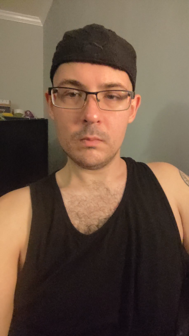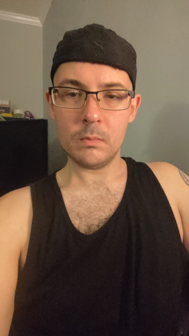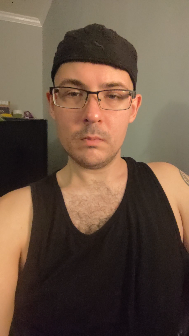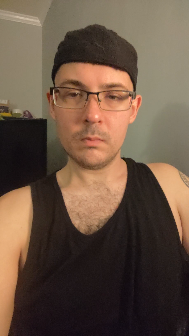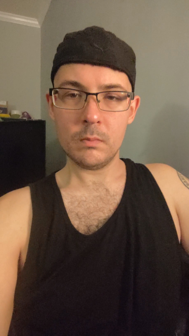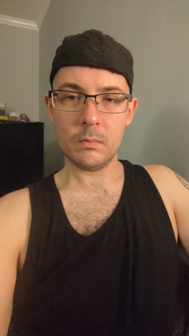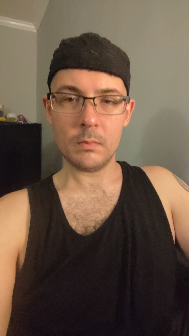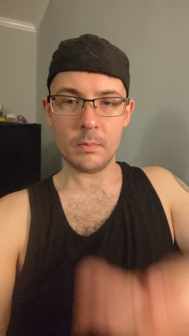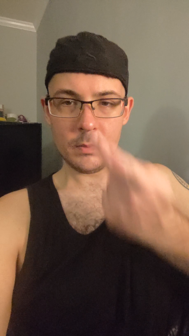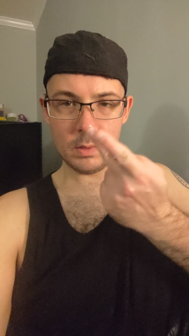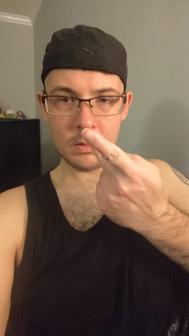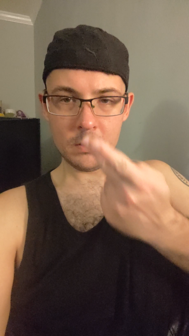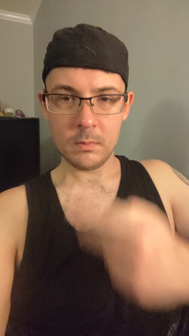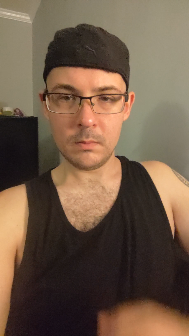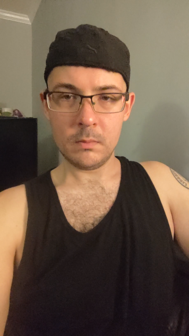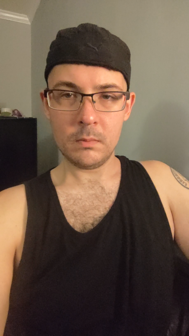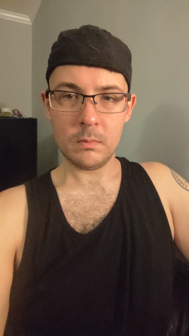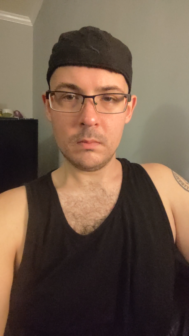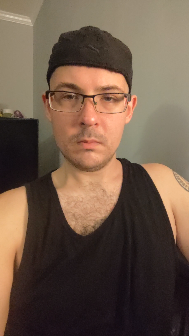penis